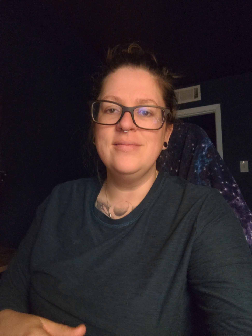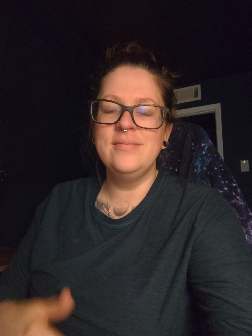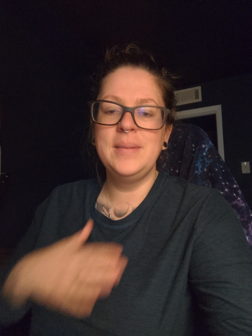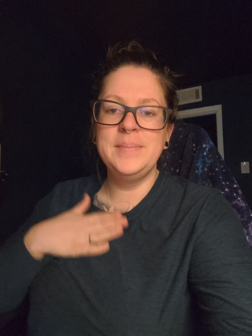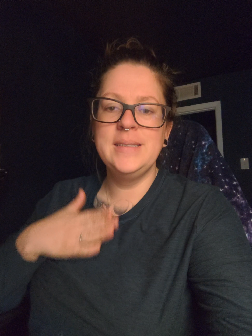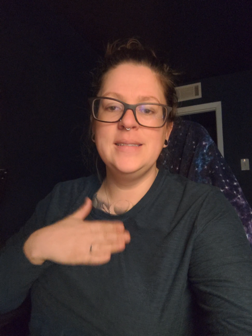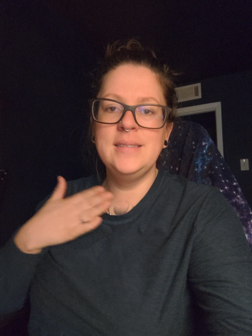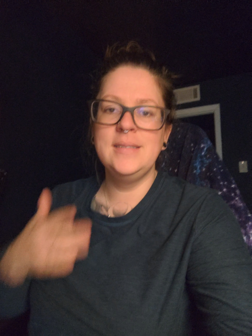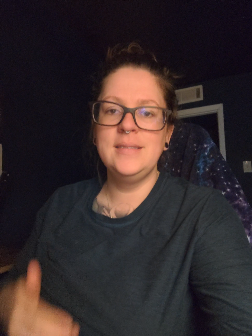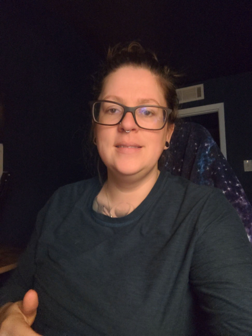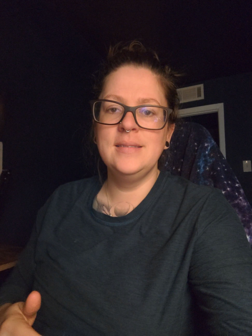happy